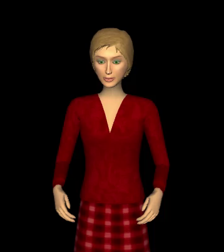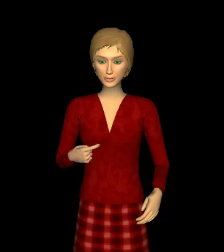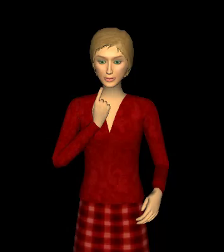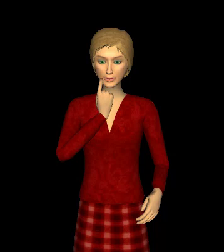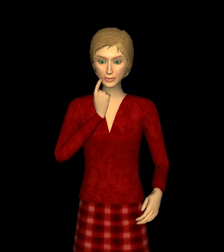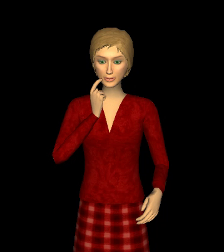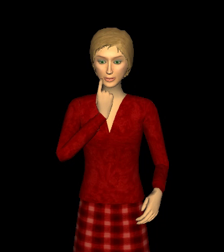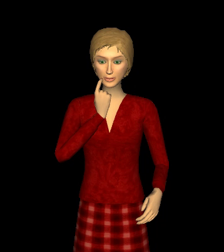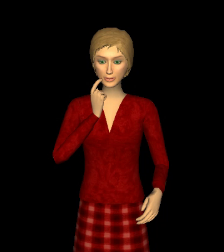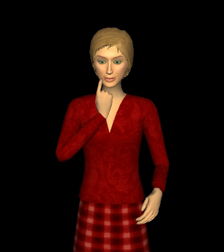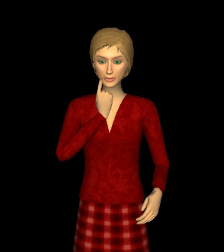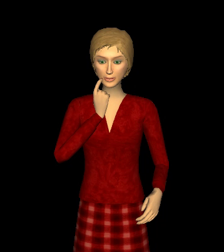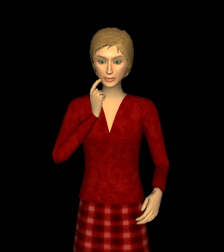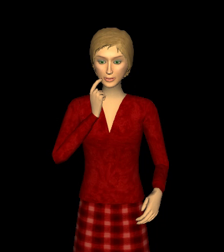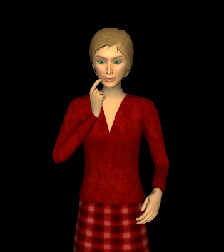سكر